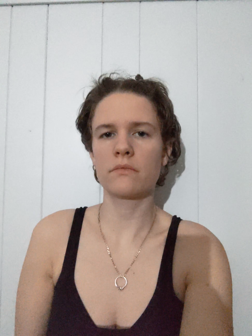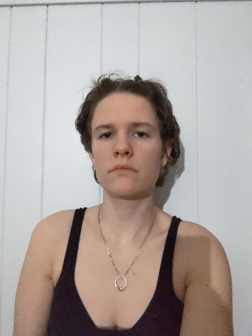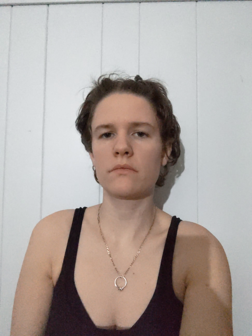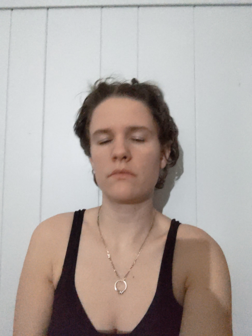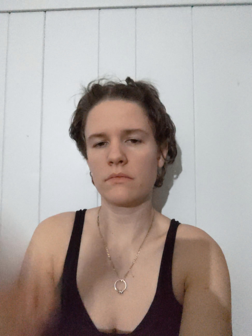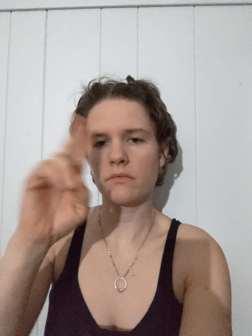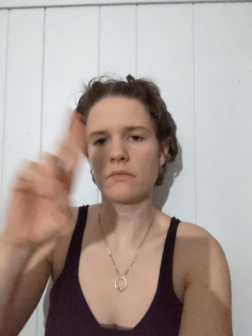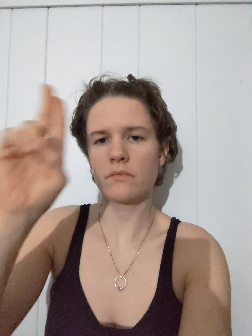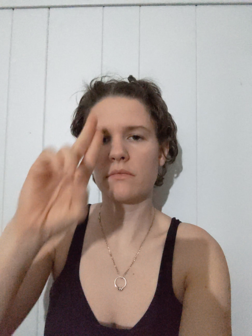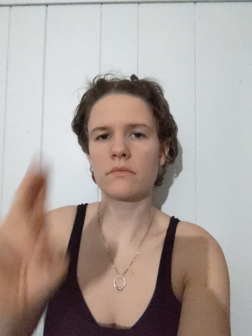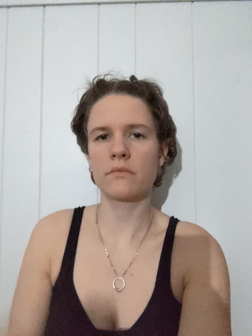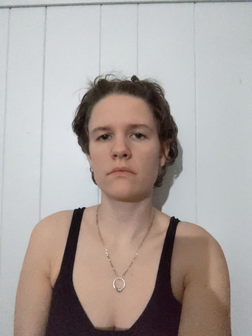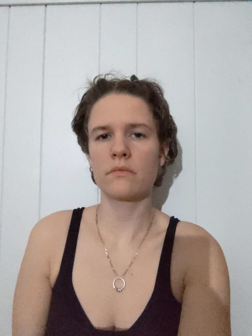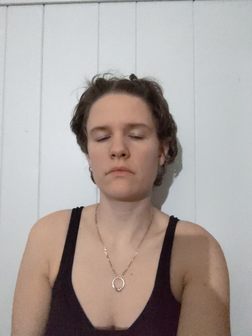uncle